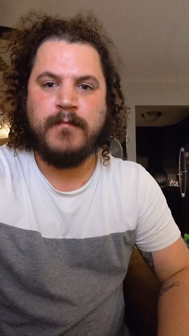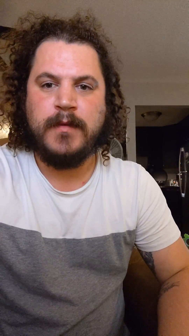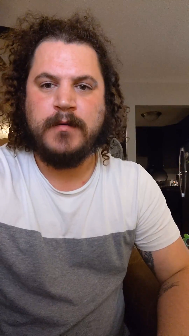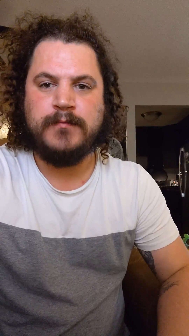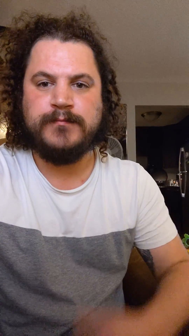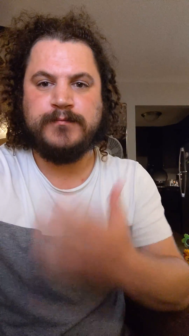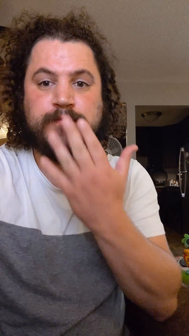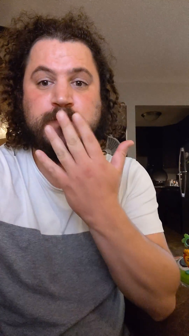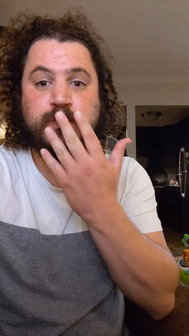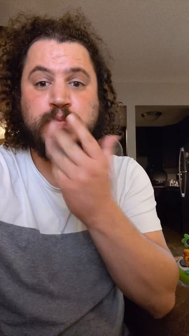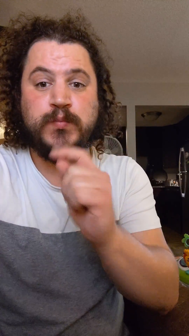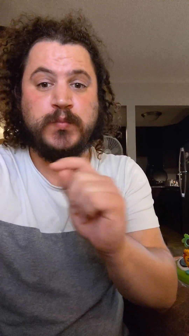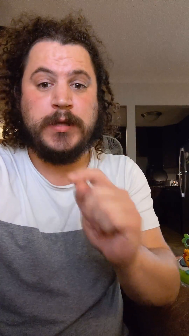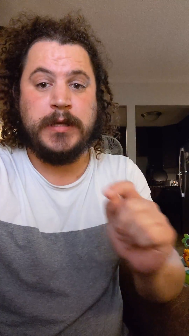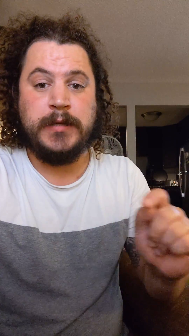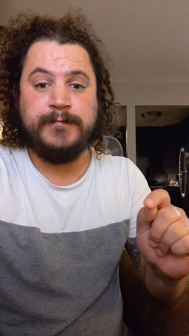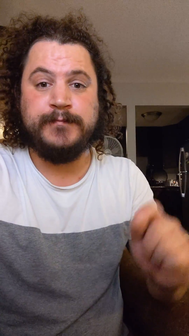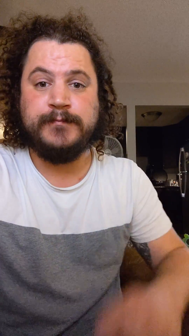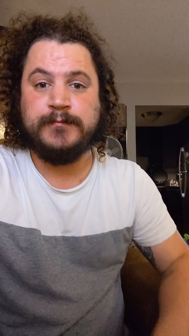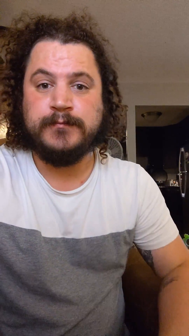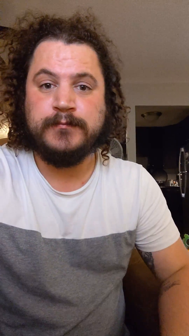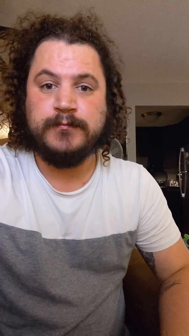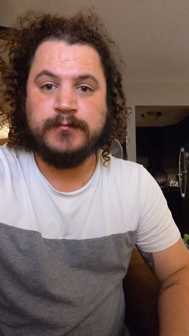crayon